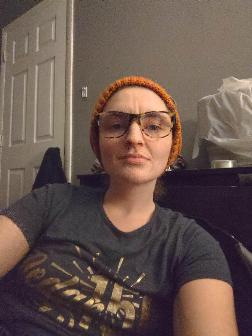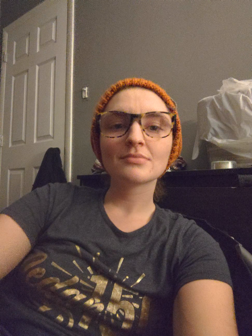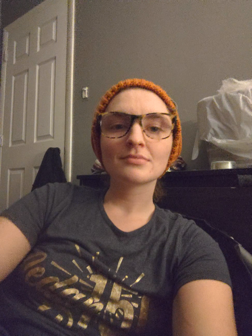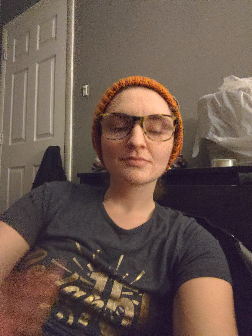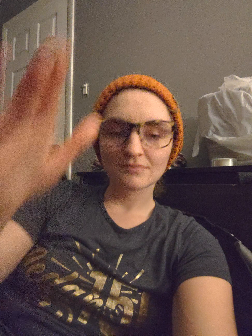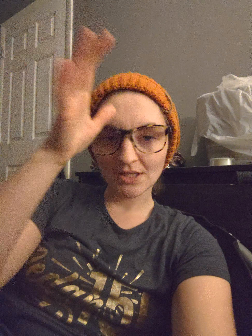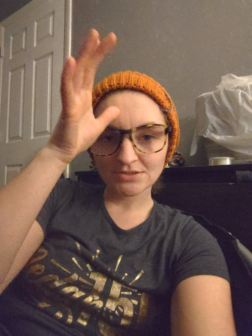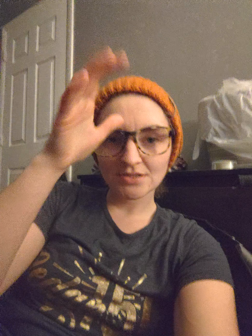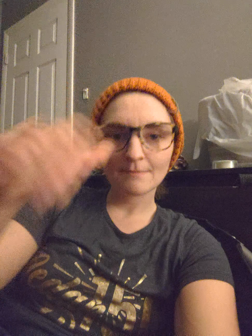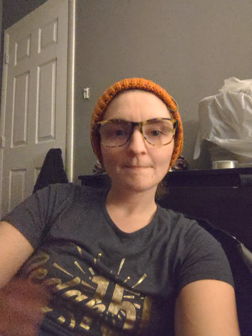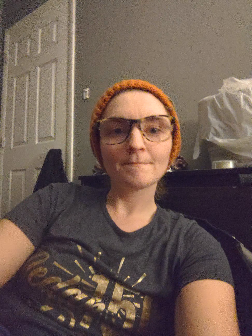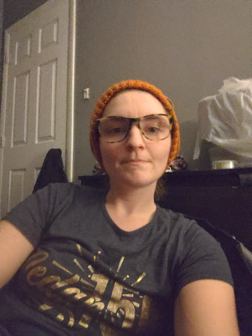dad